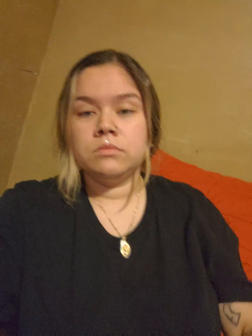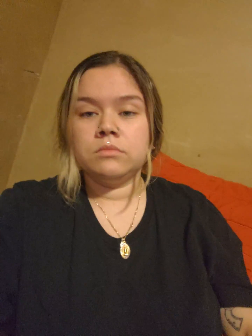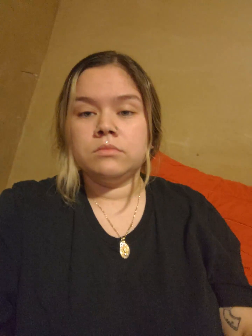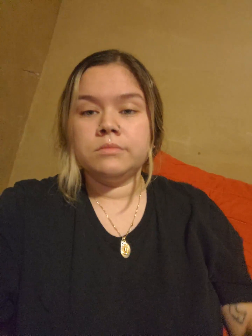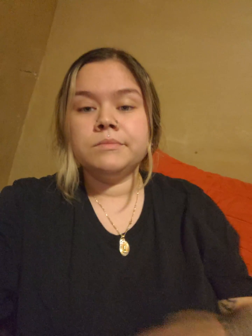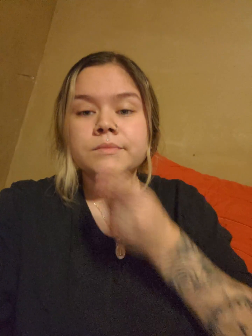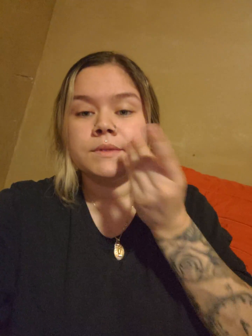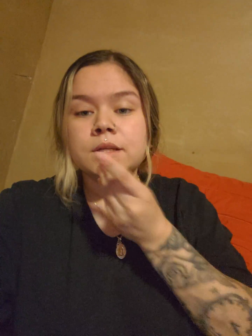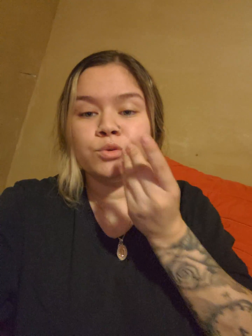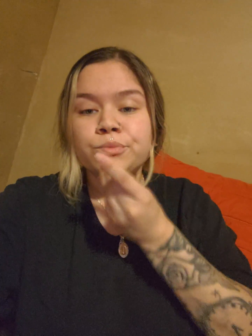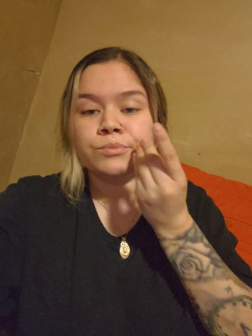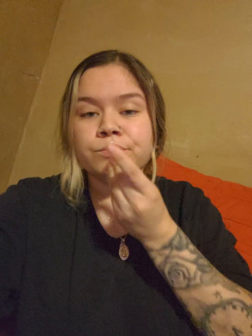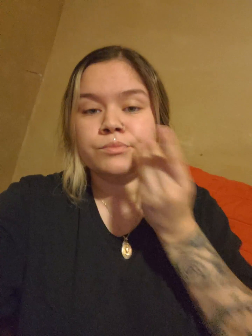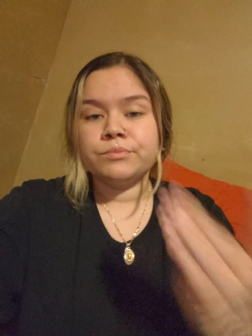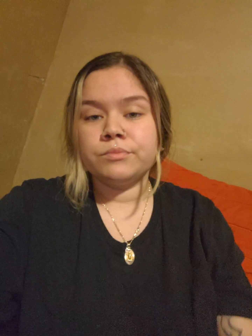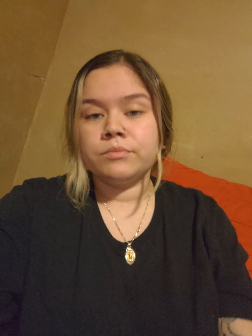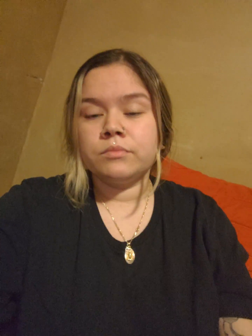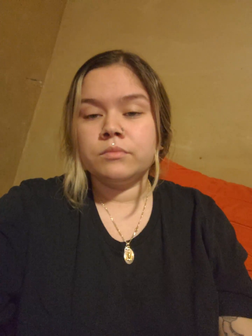dinner